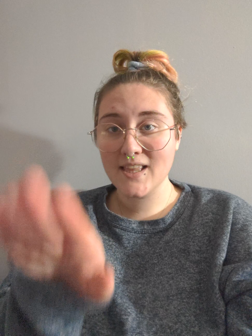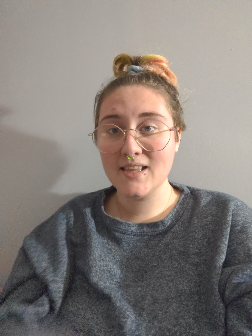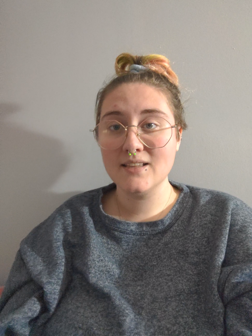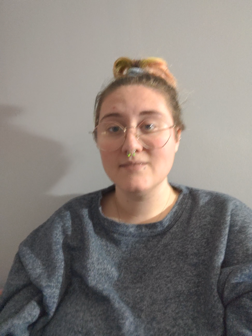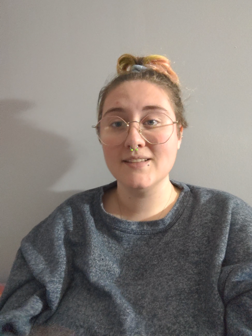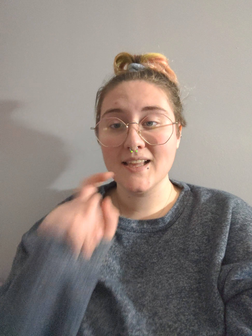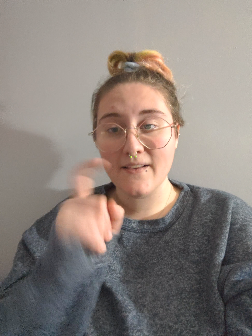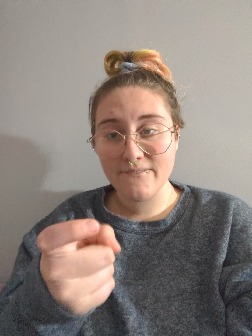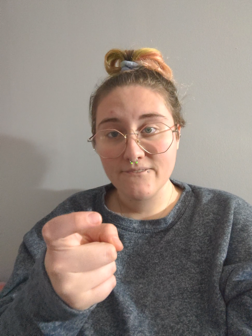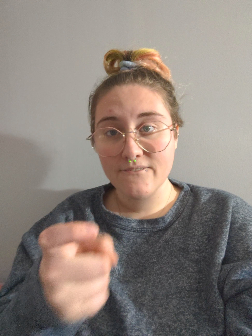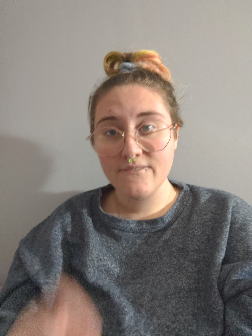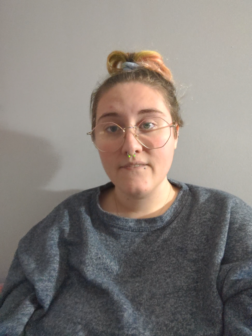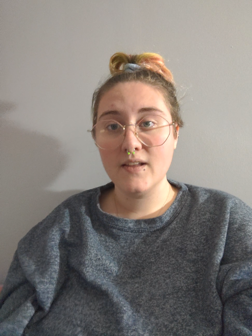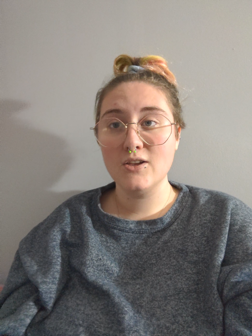gift